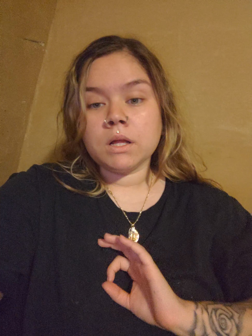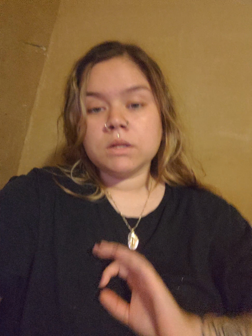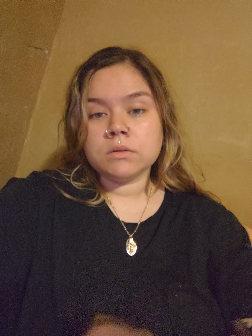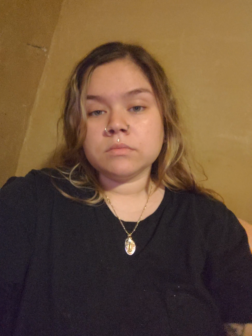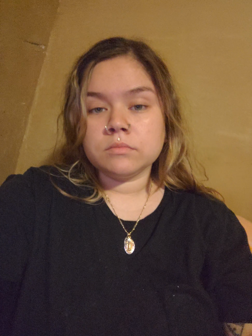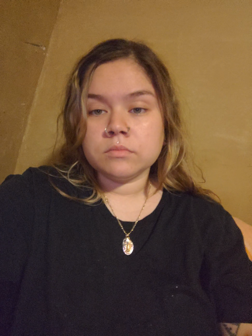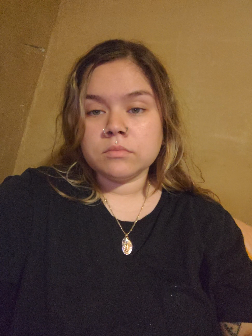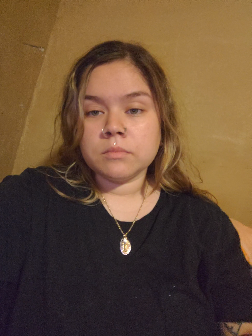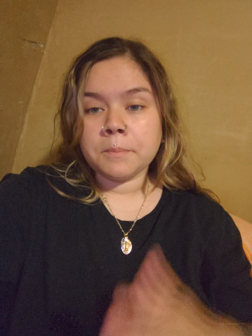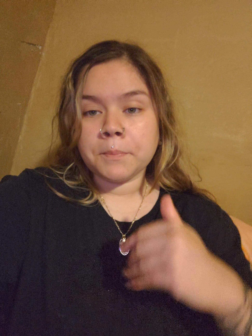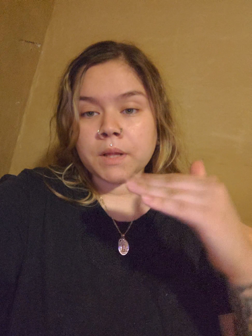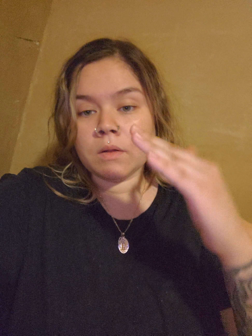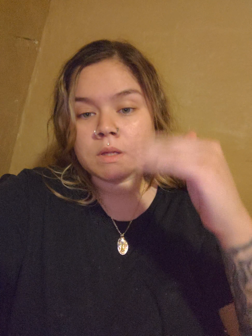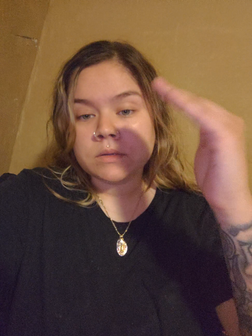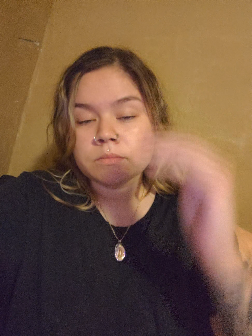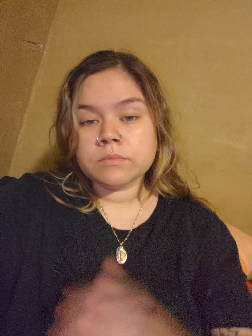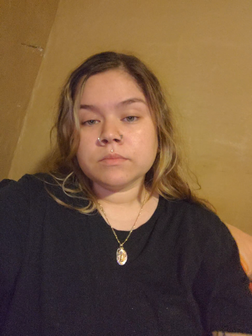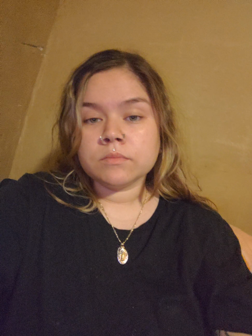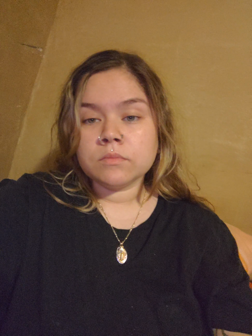build